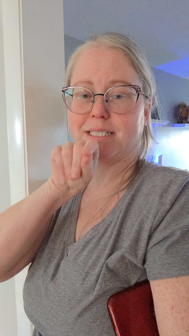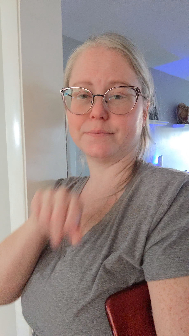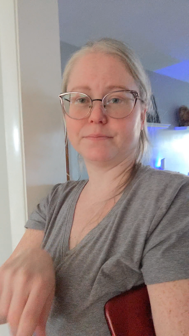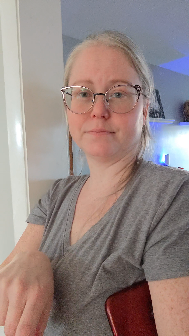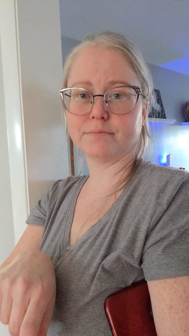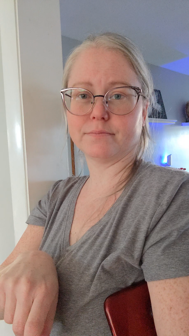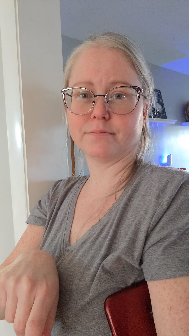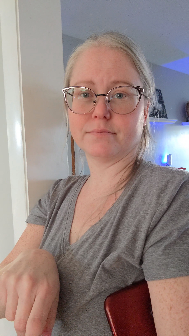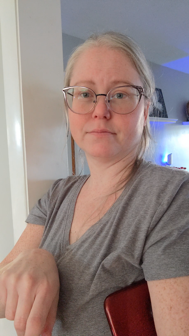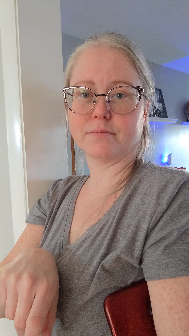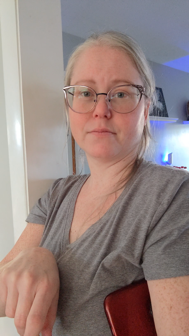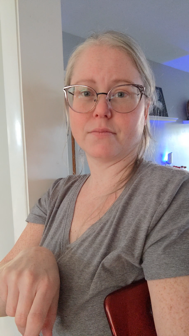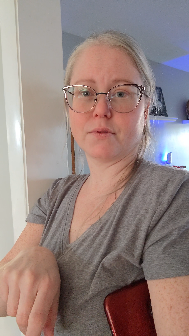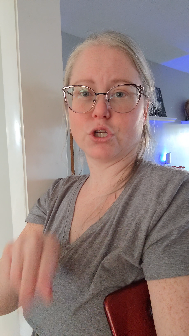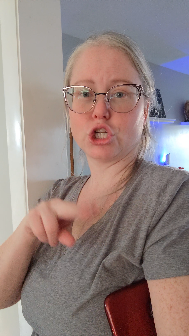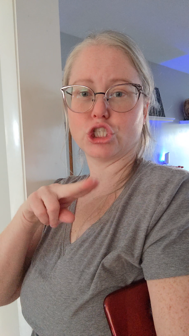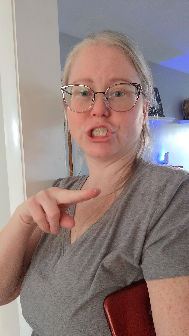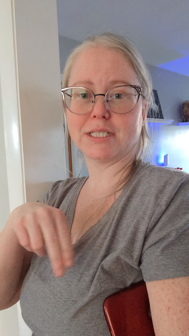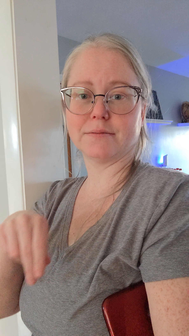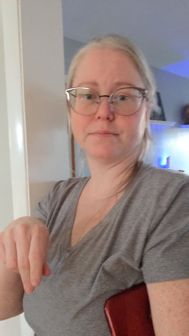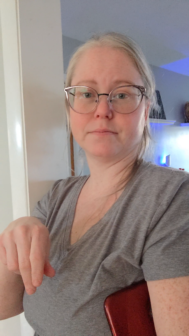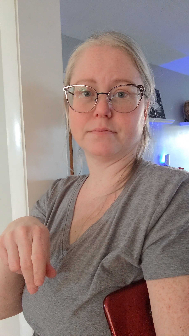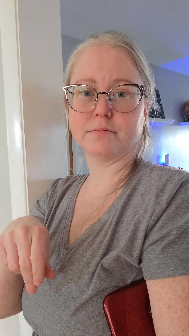nurse